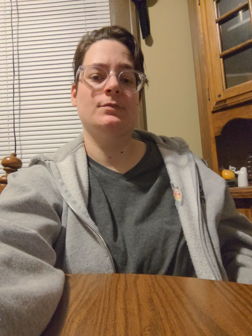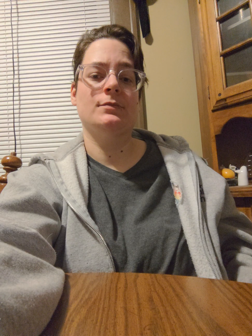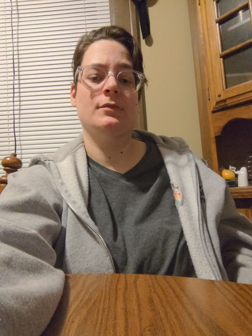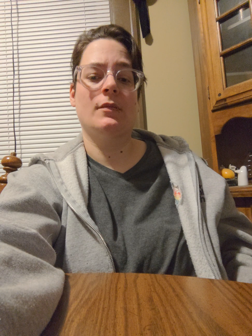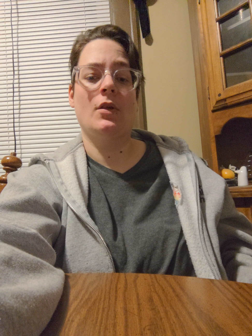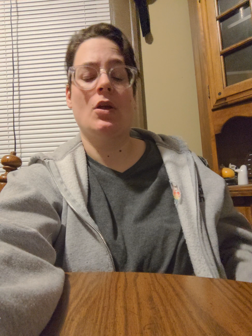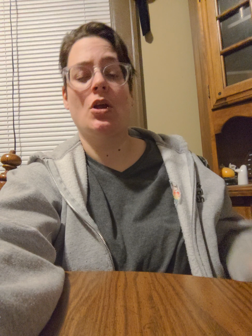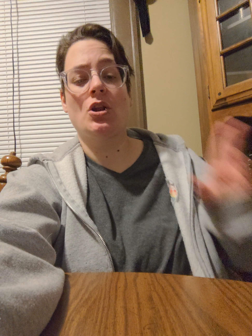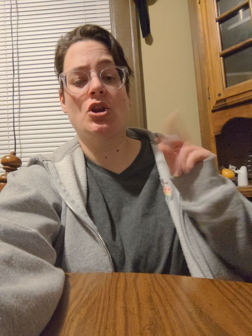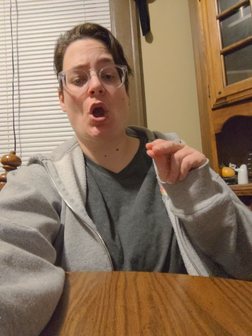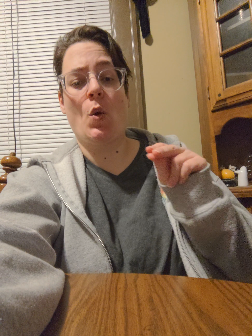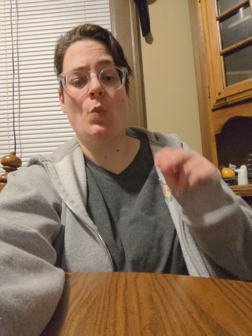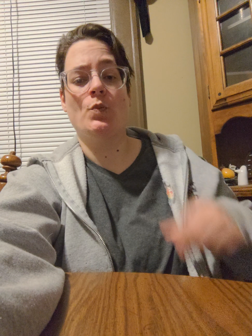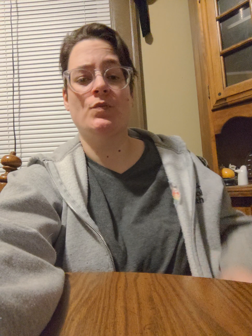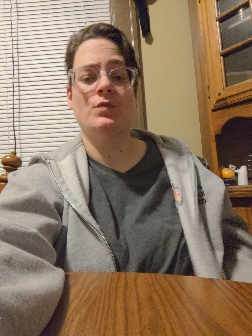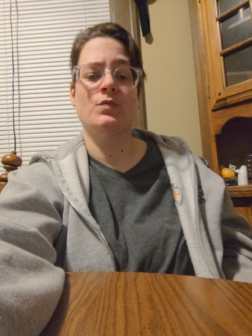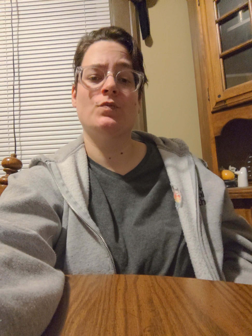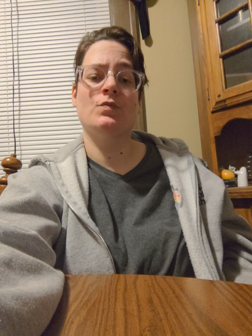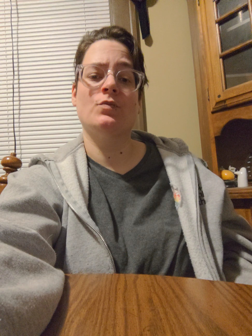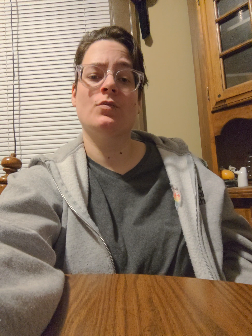no